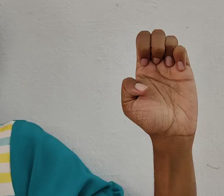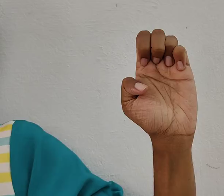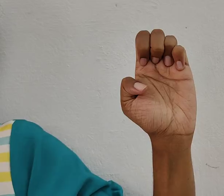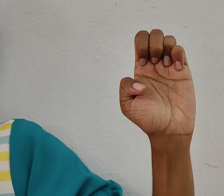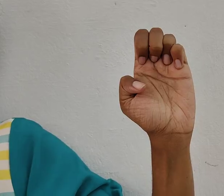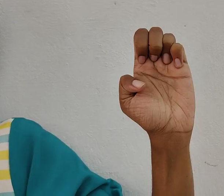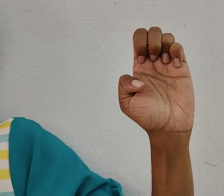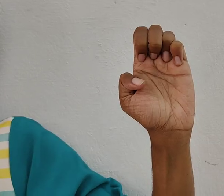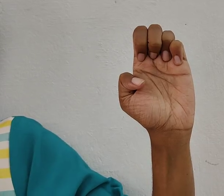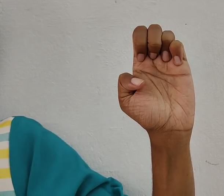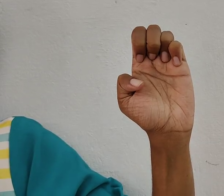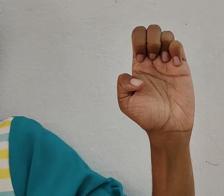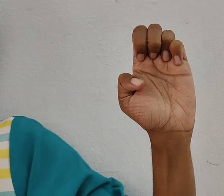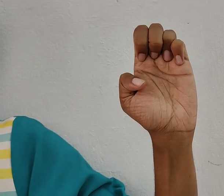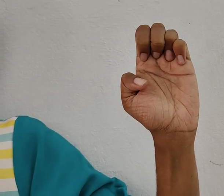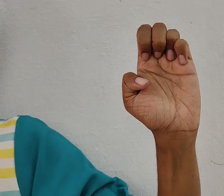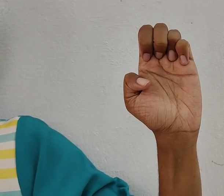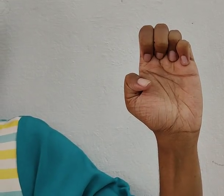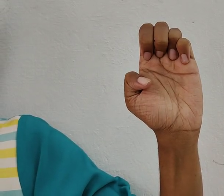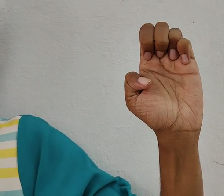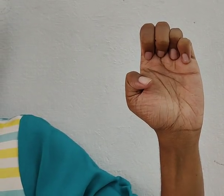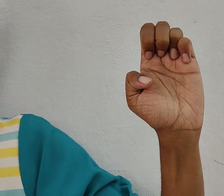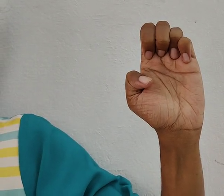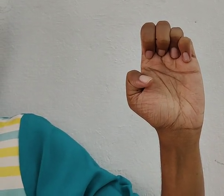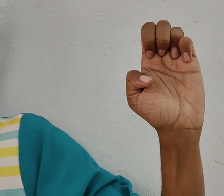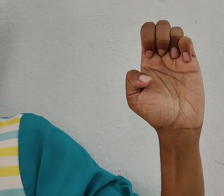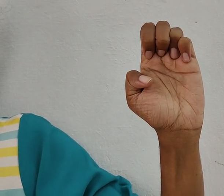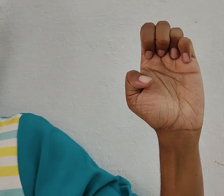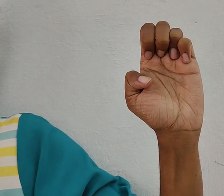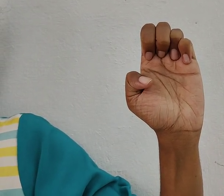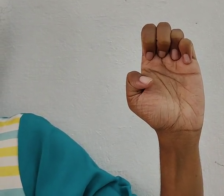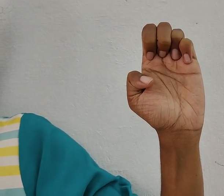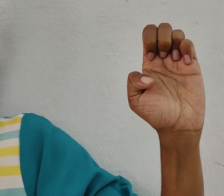ഇ